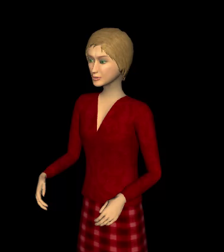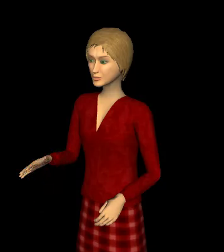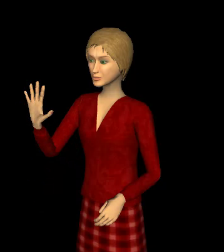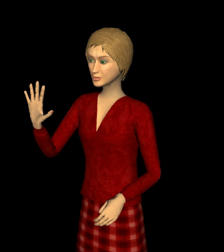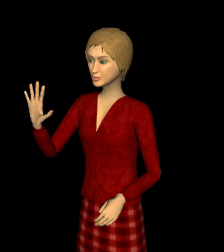5